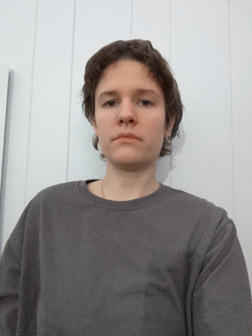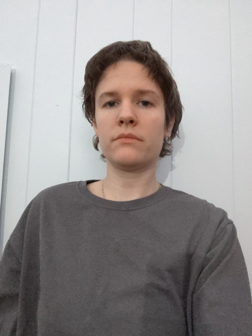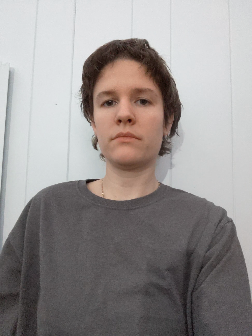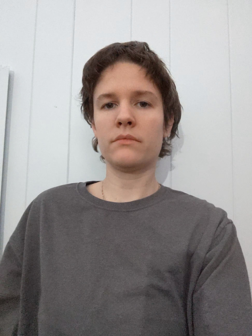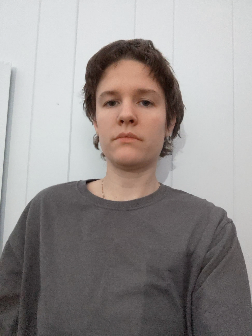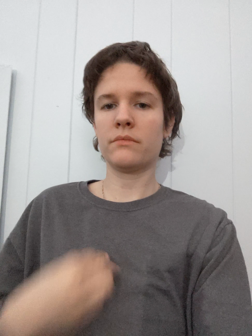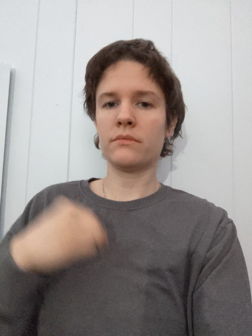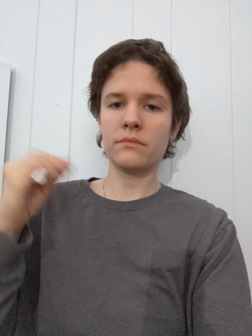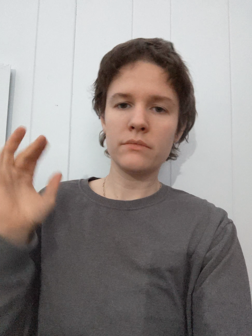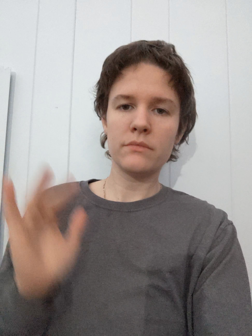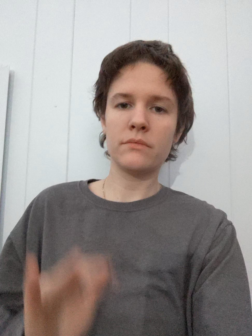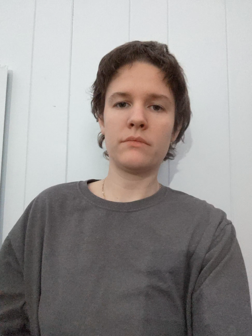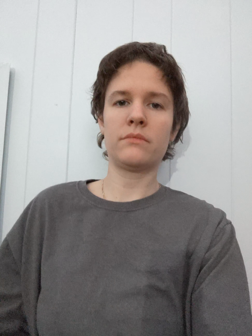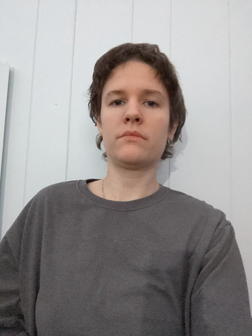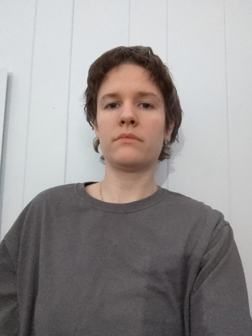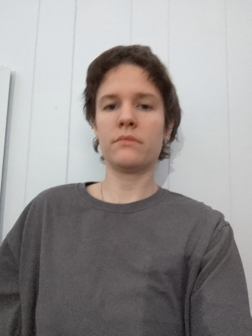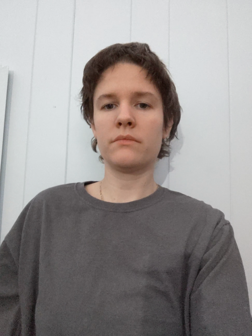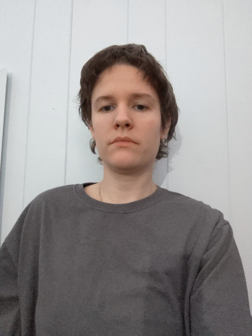snow